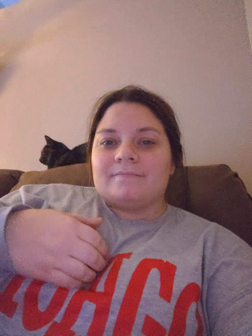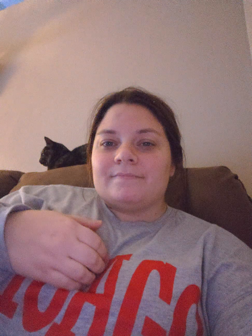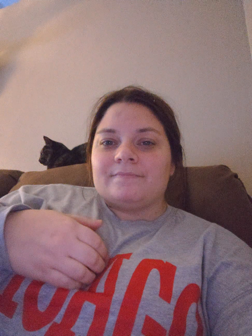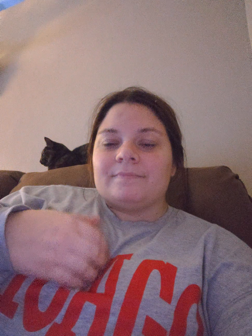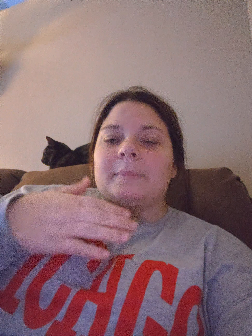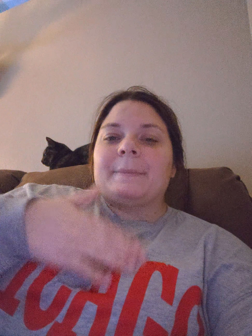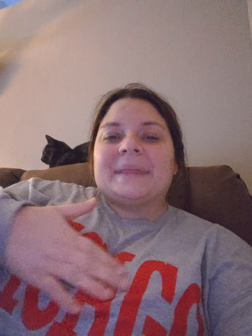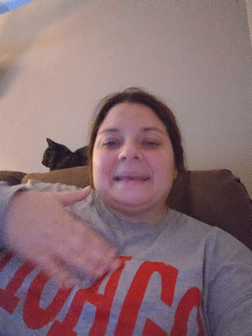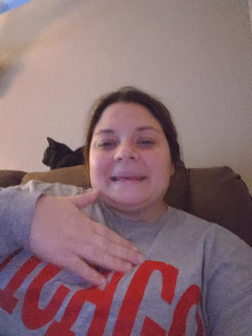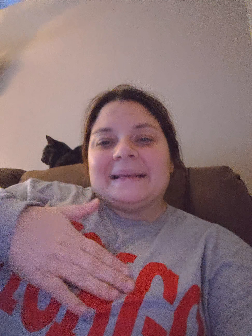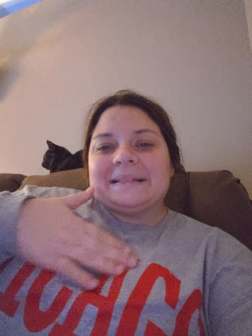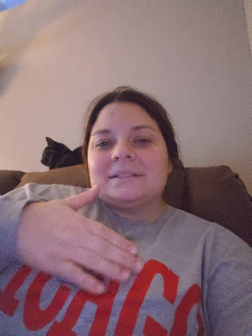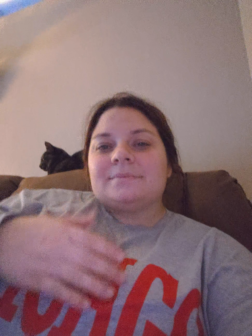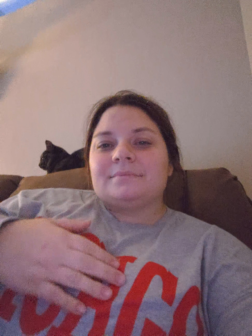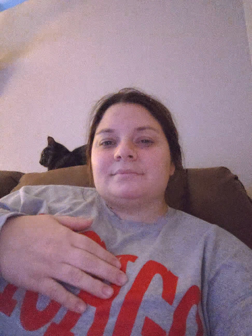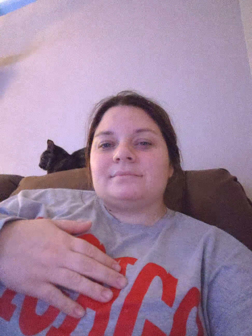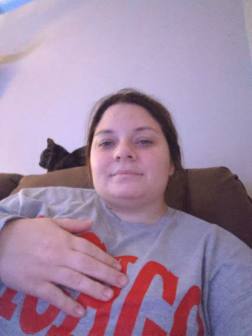please